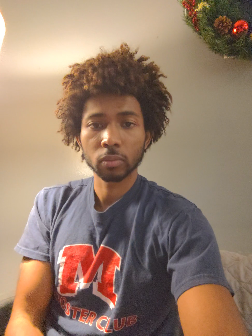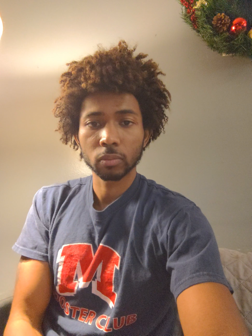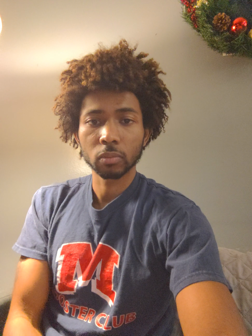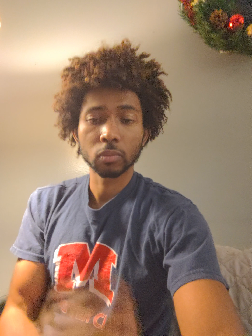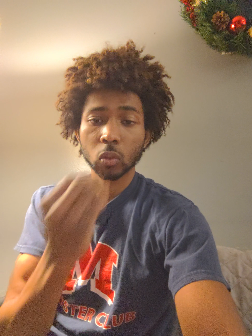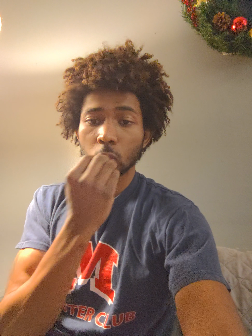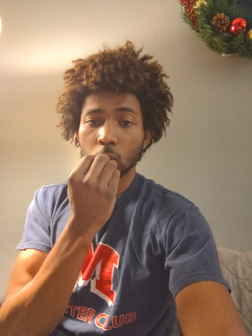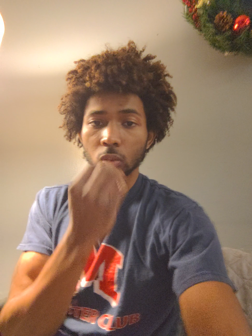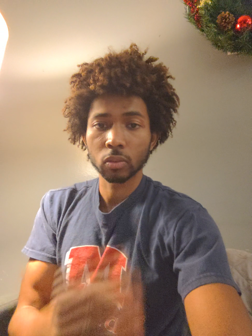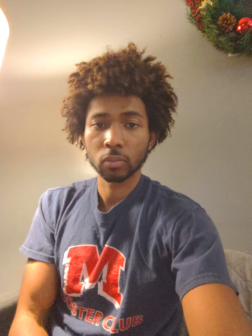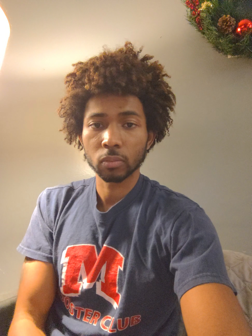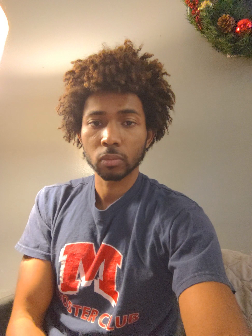food